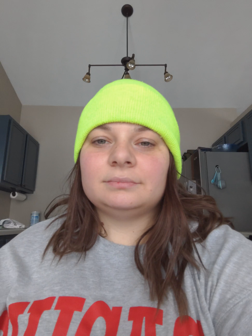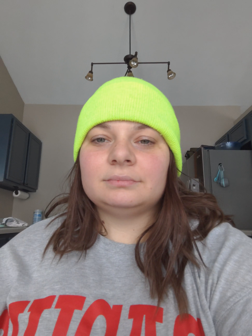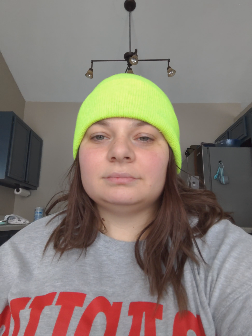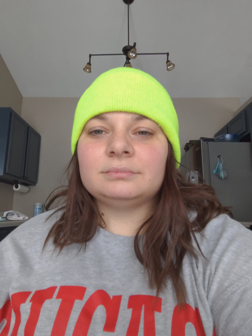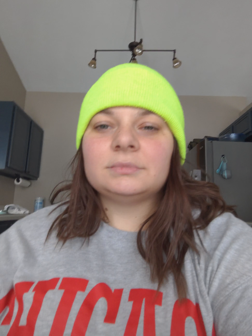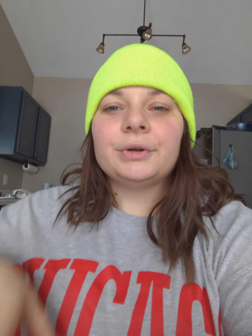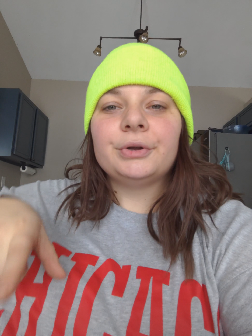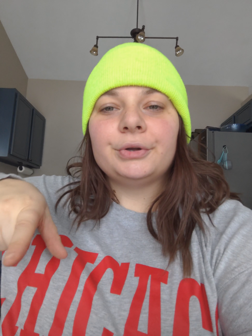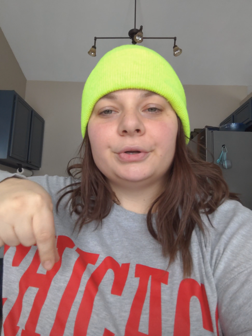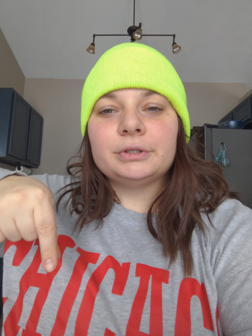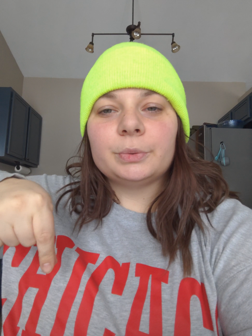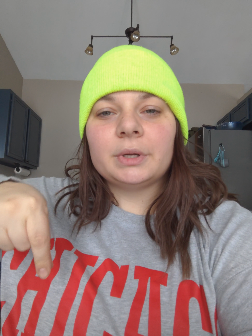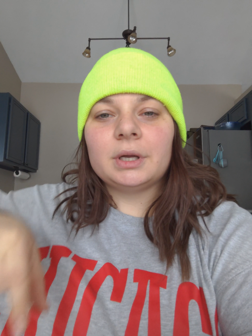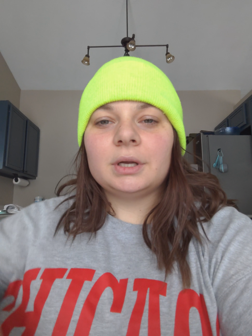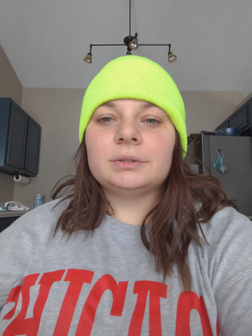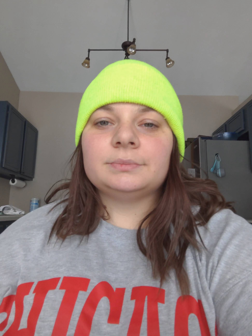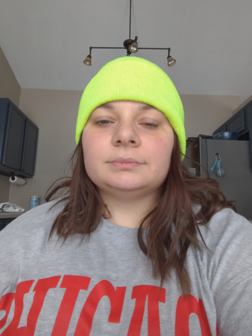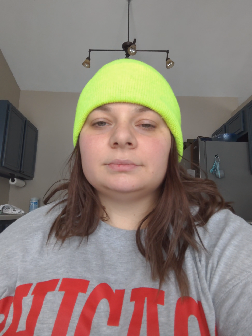underwear